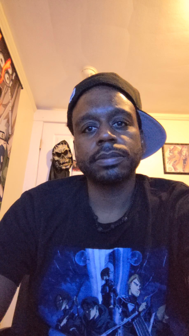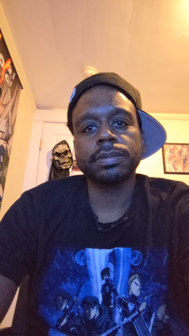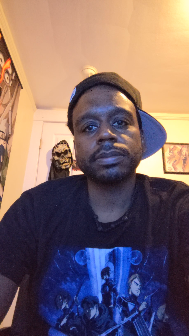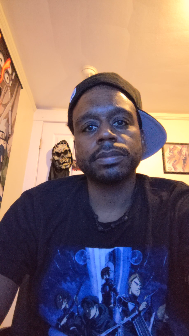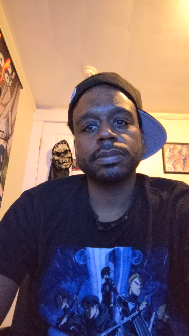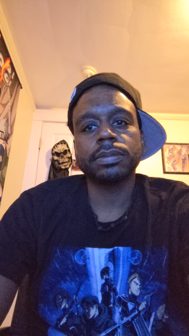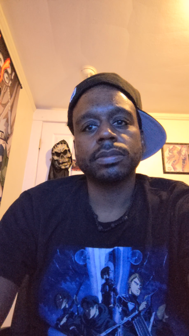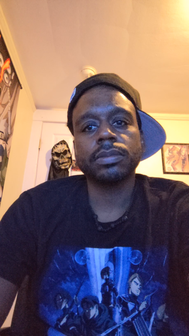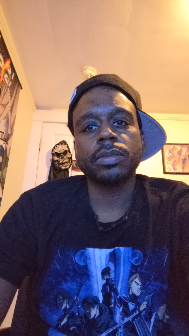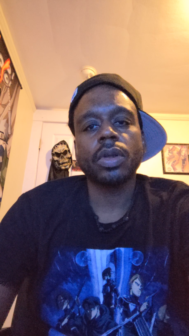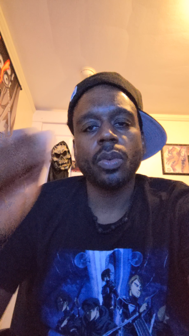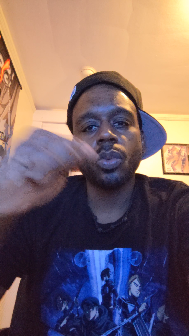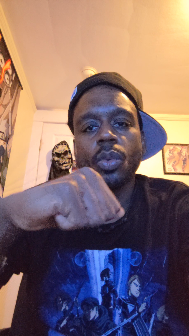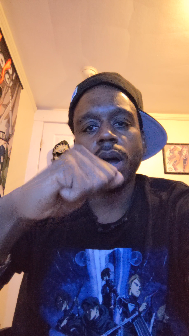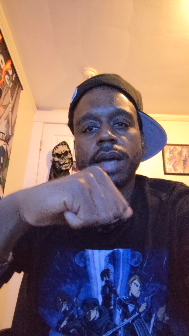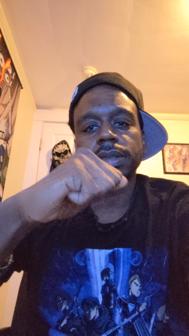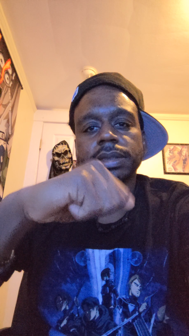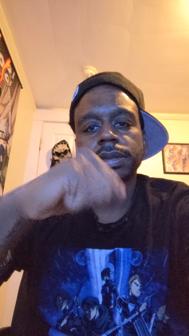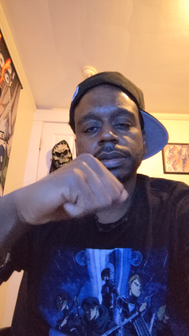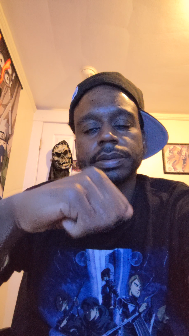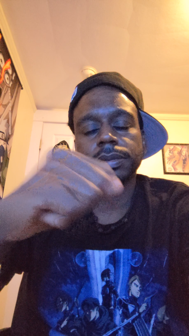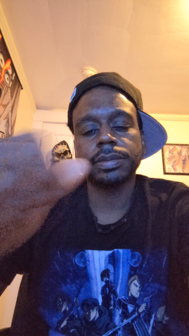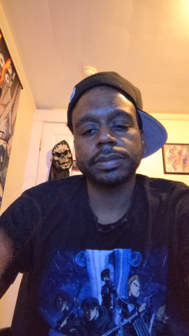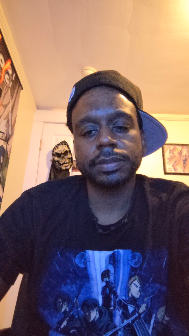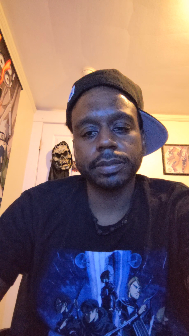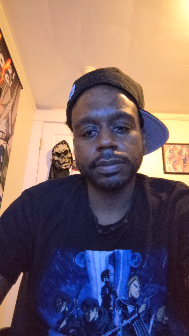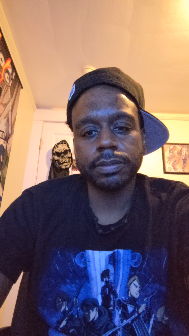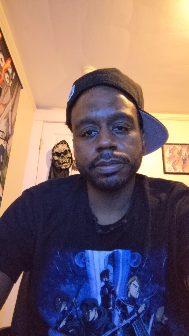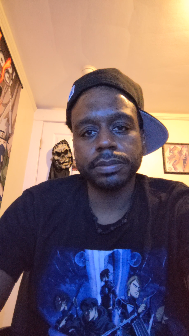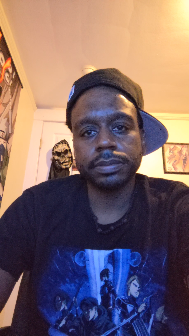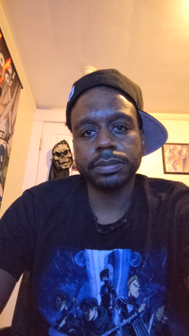rock